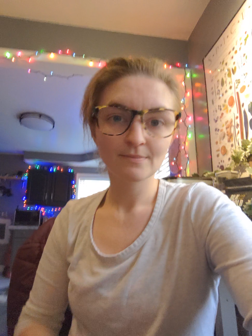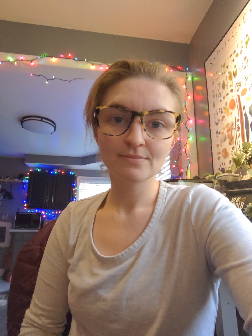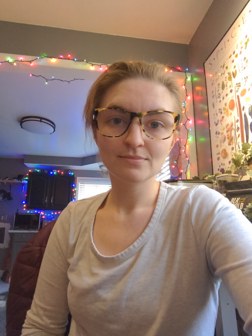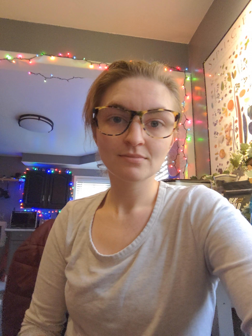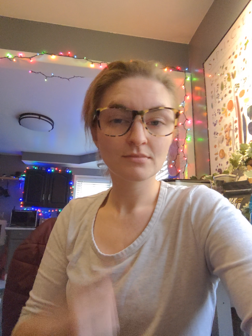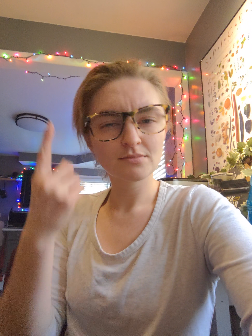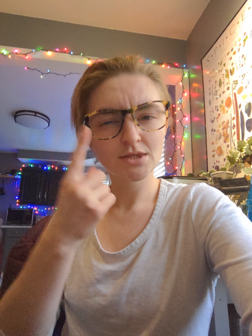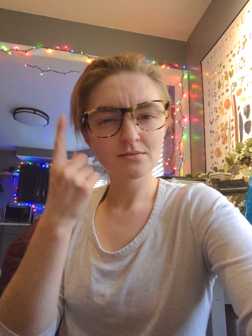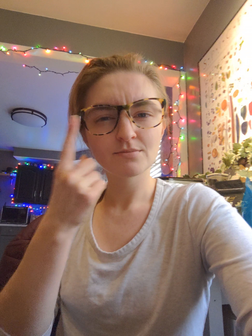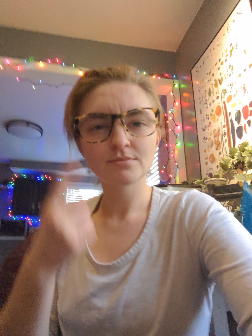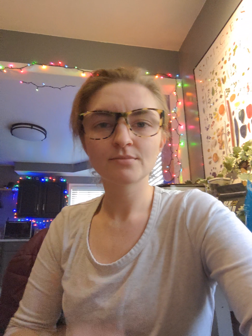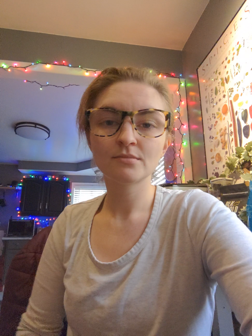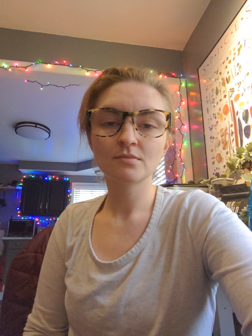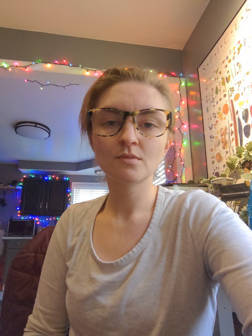think